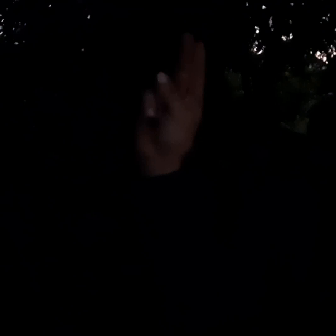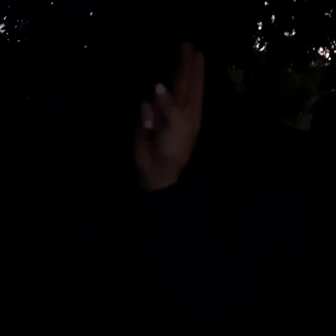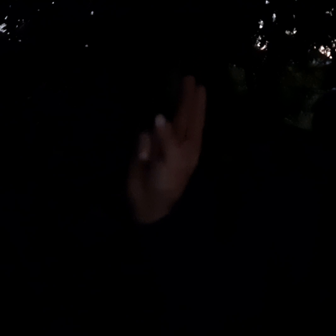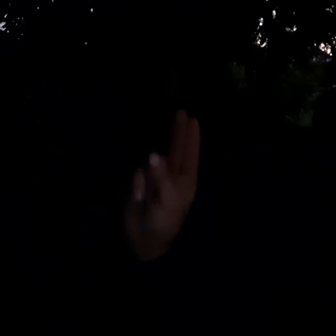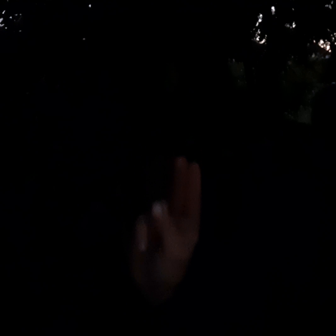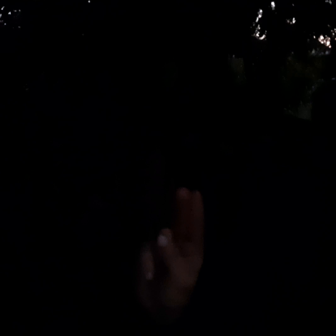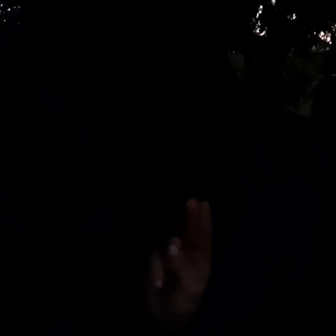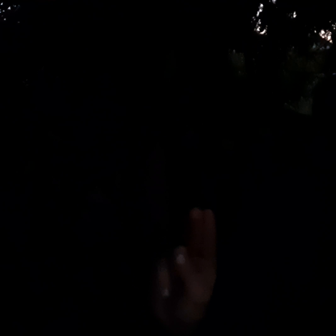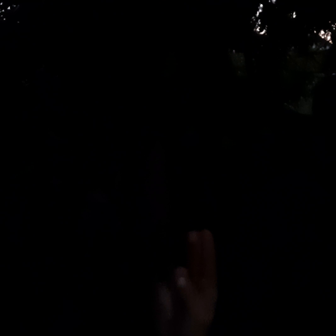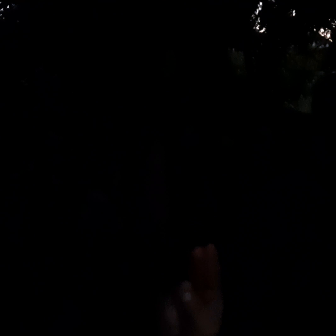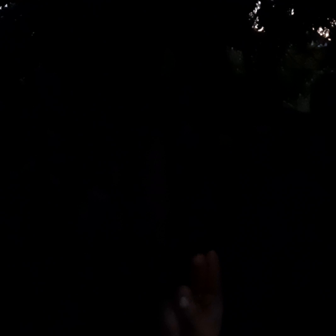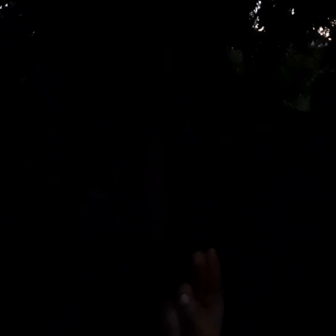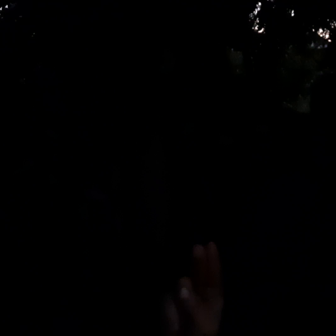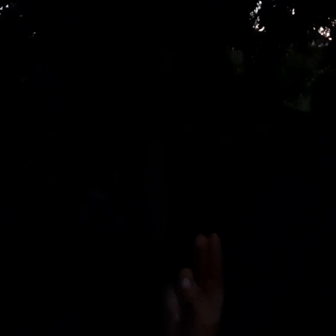Ц